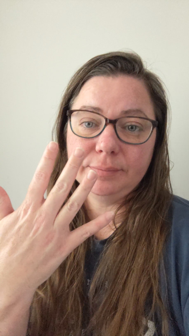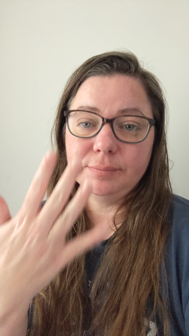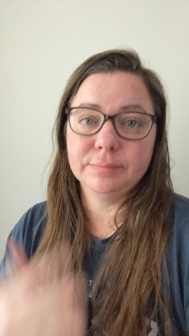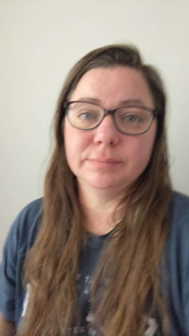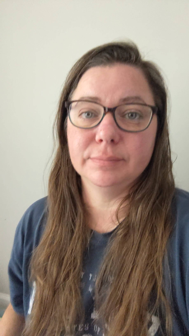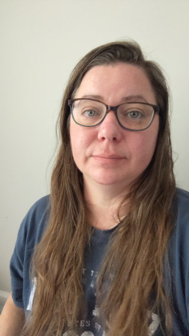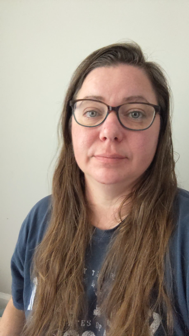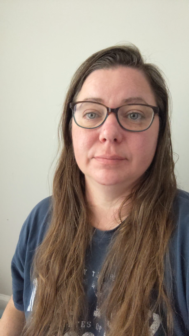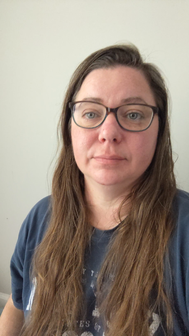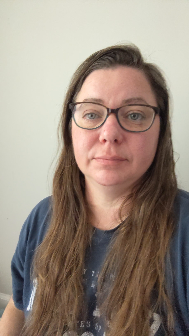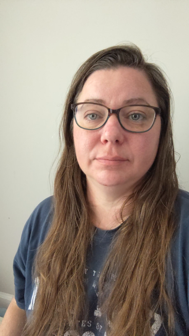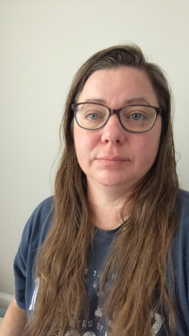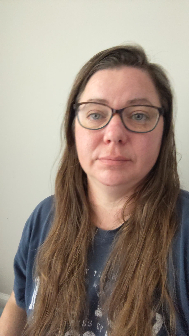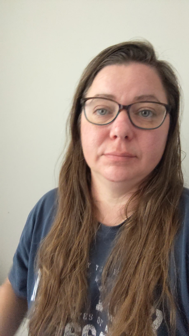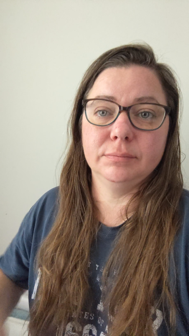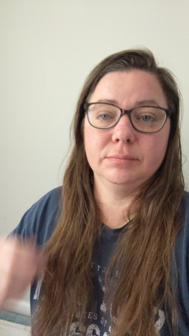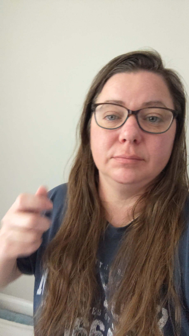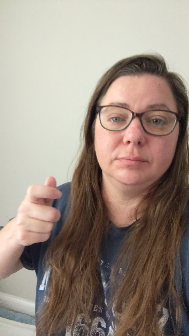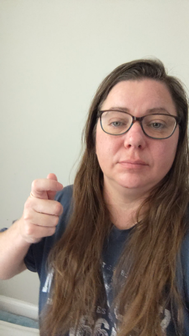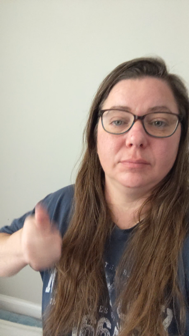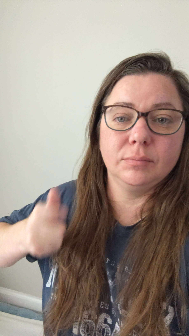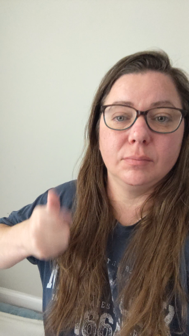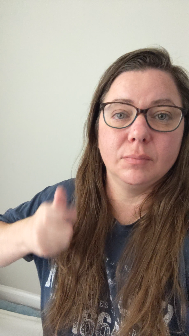cart